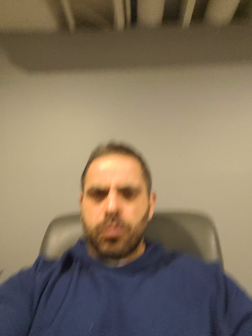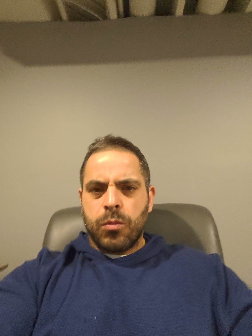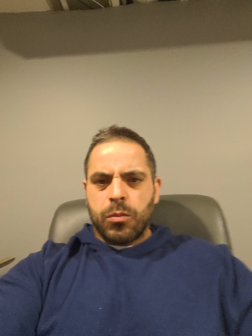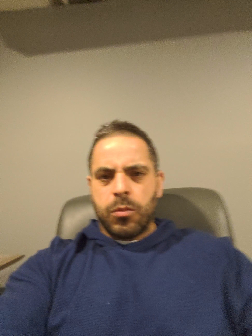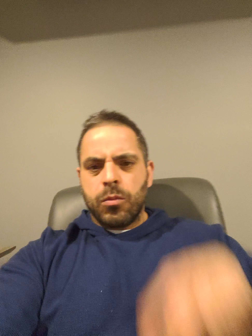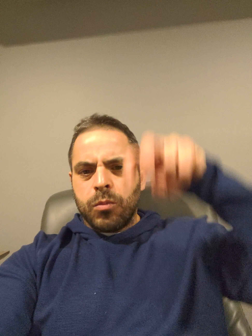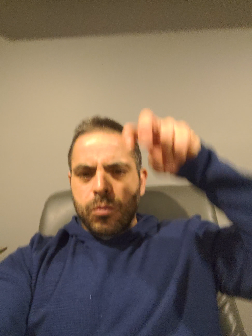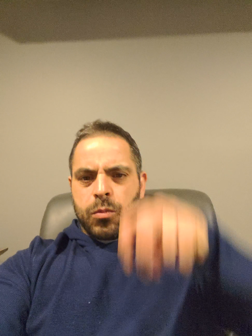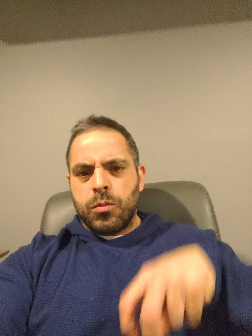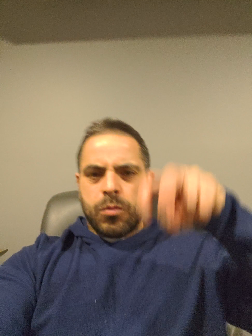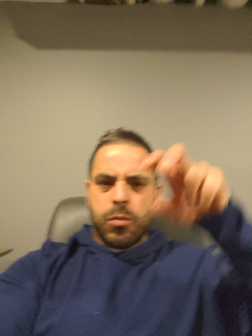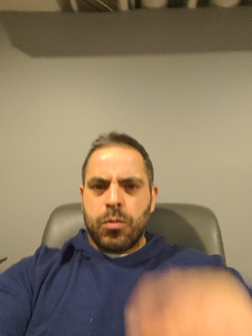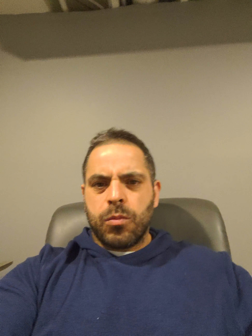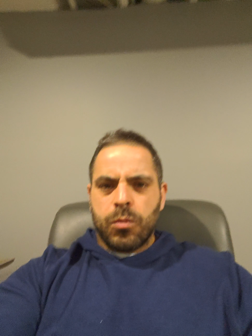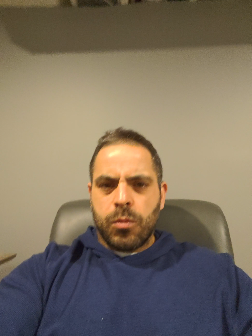jump